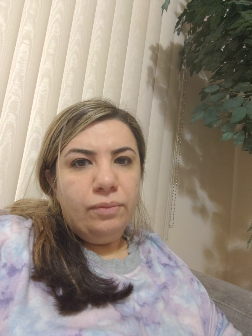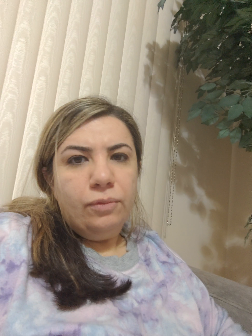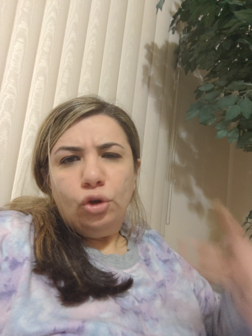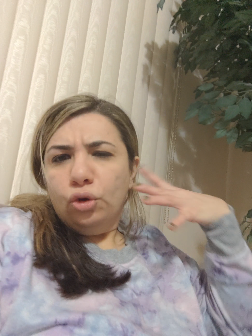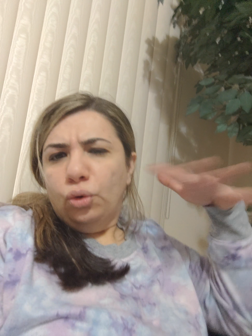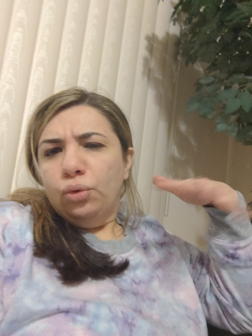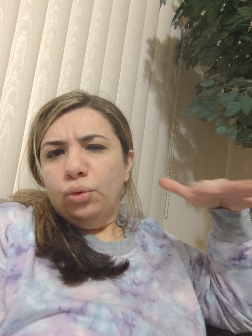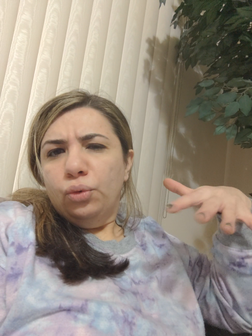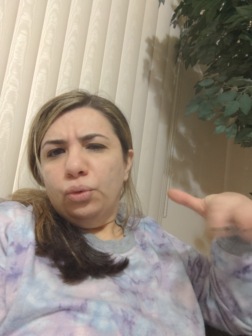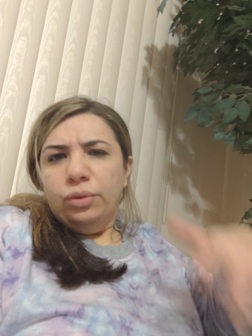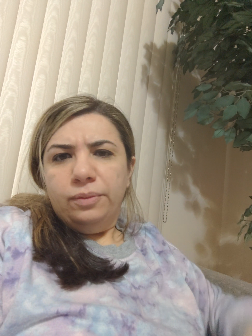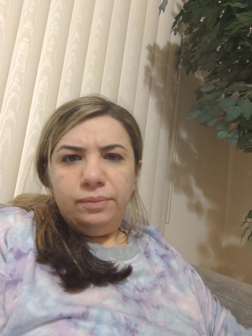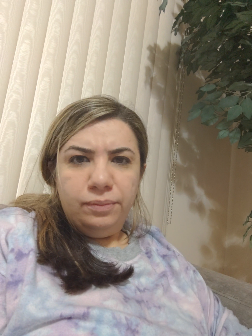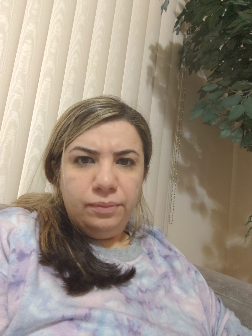noisy